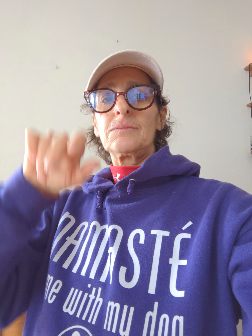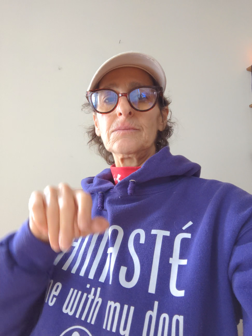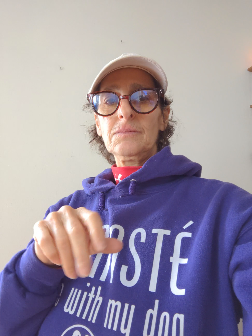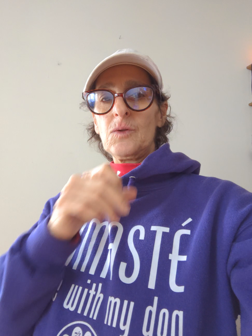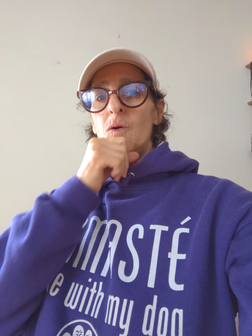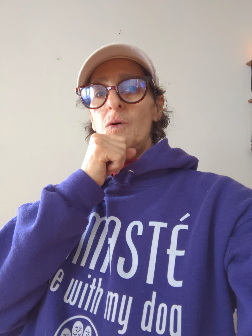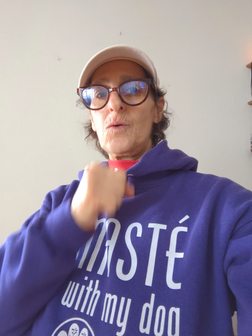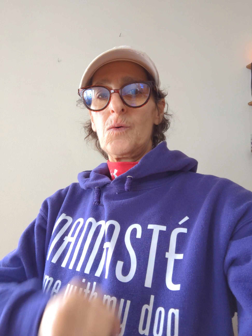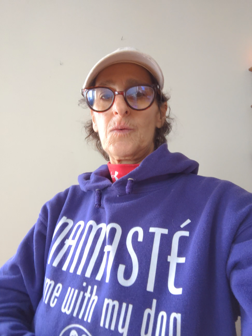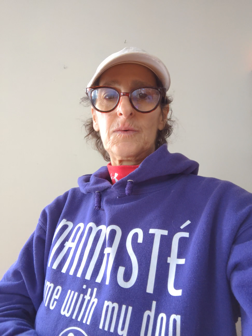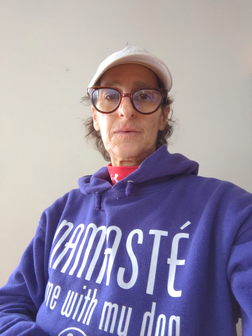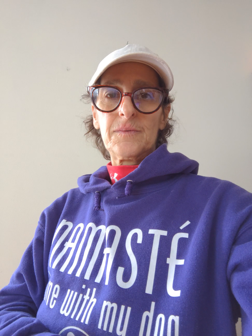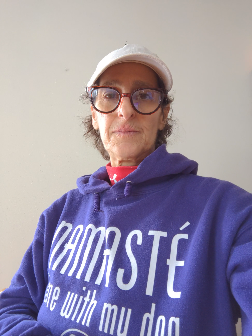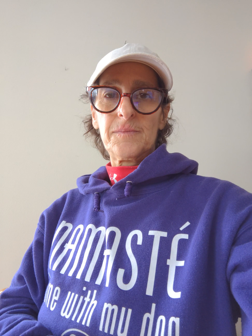old